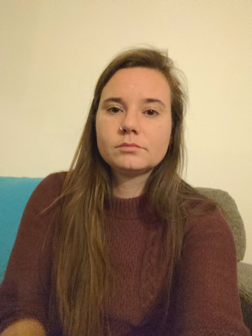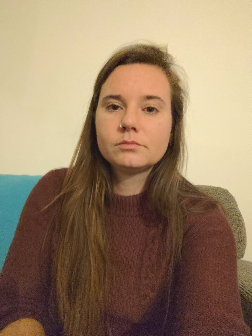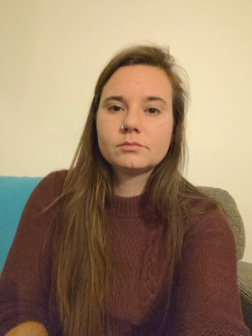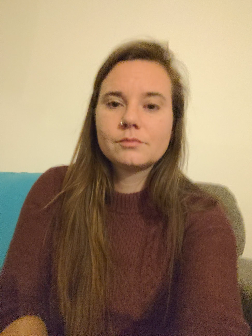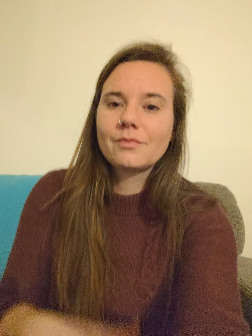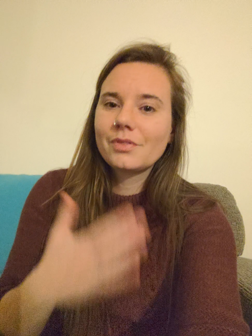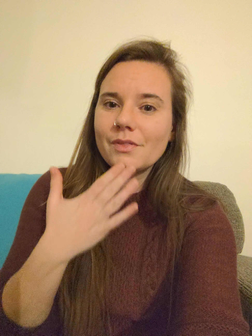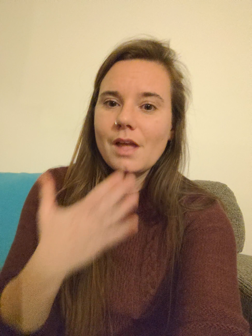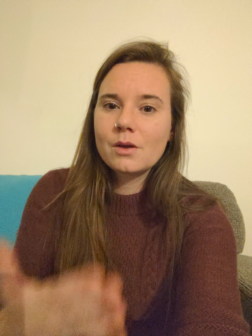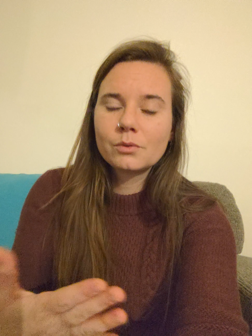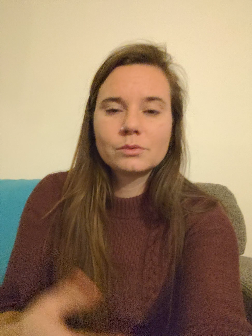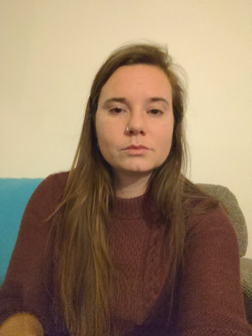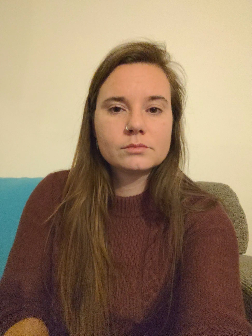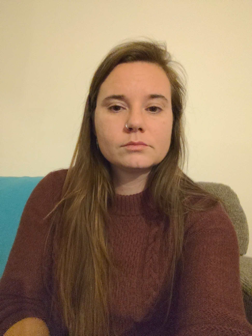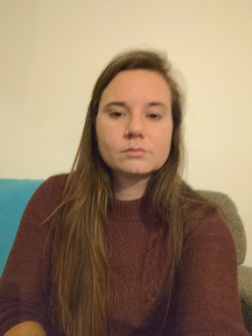thank you